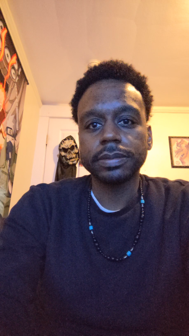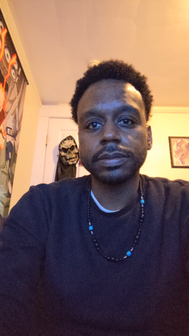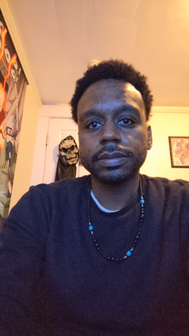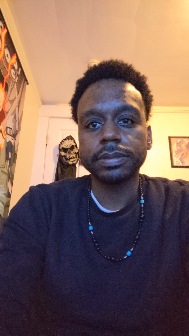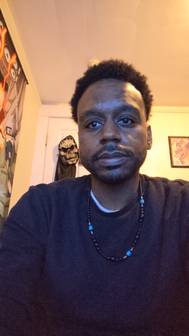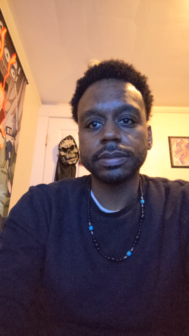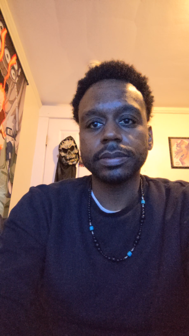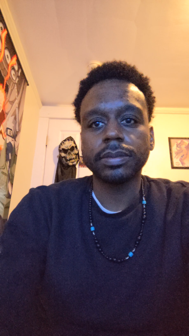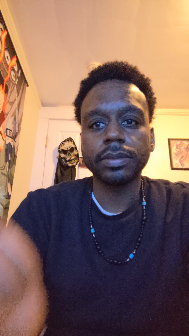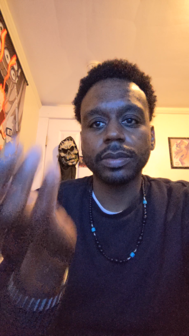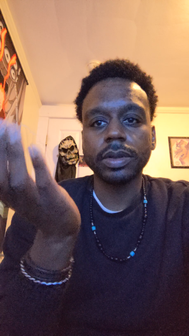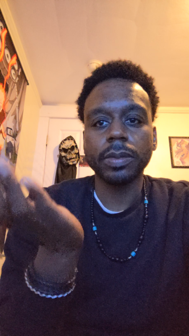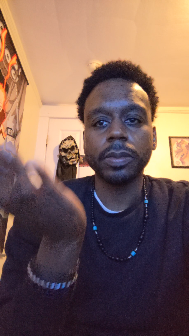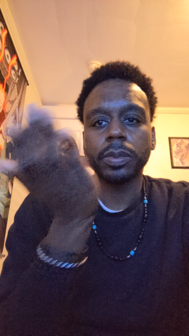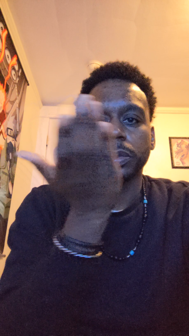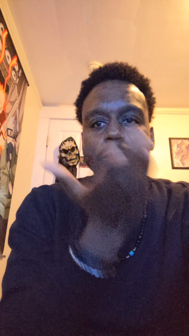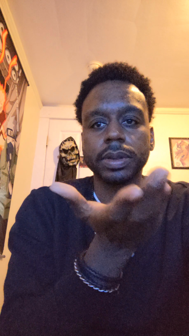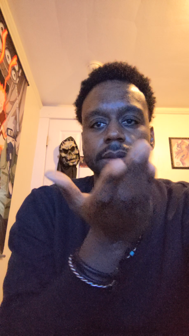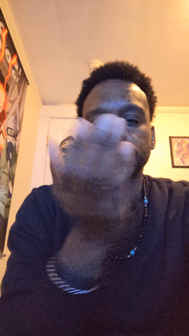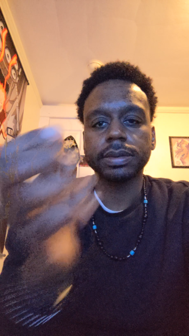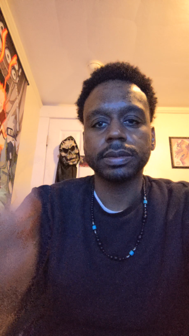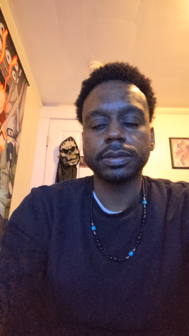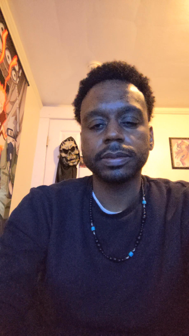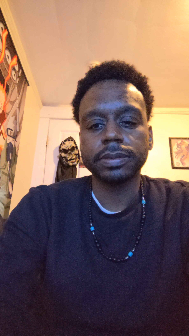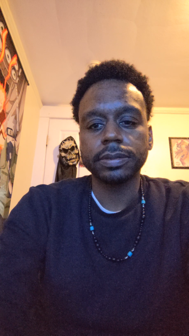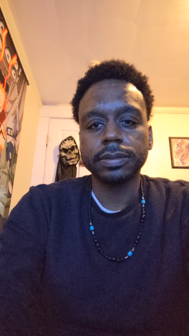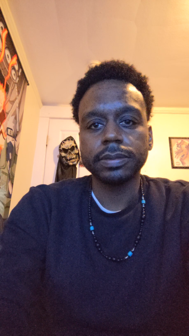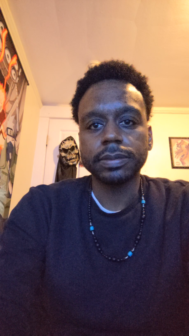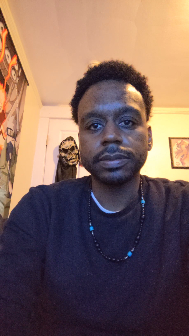bring